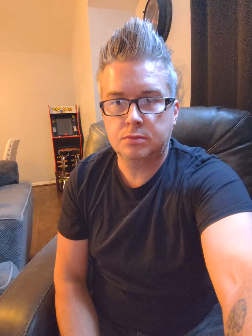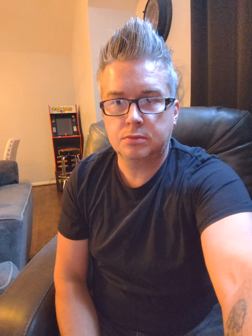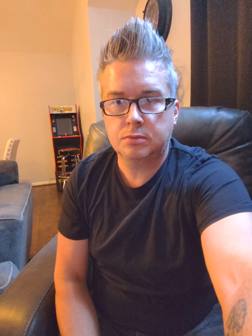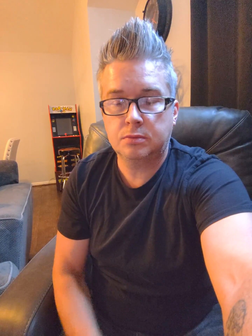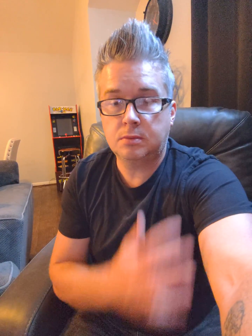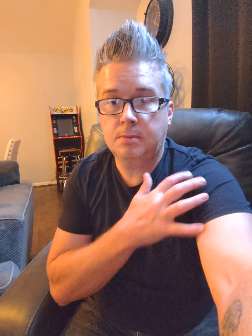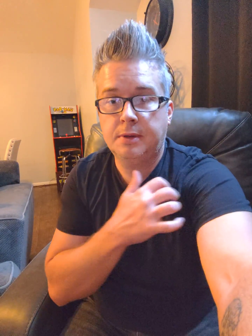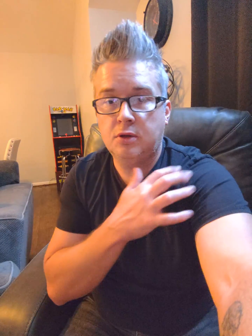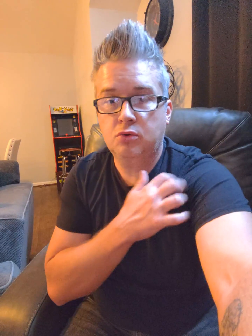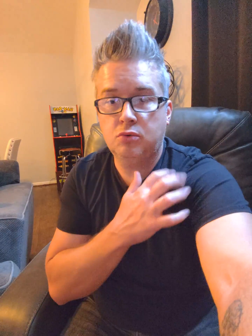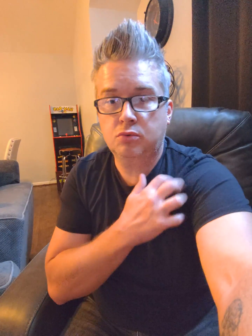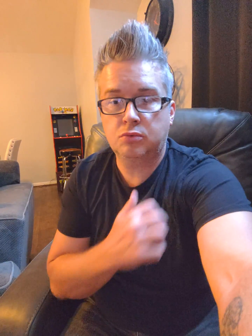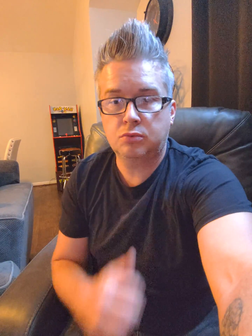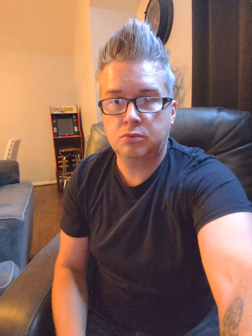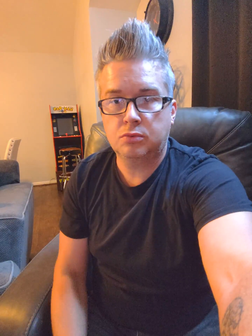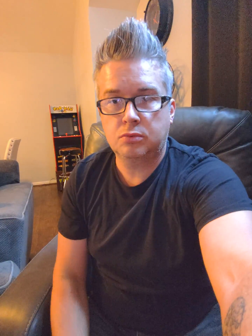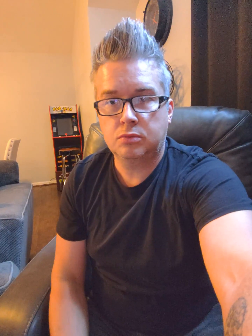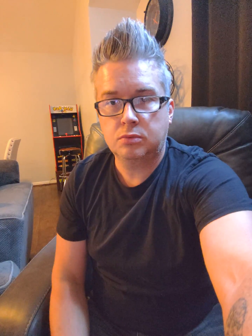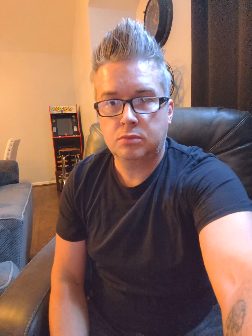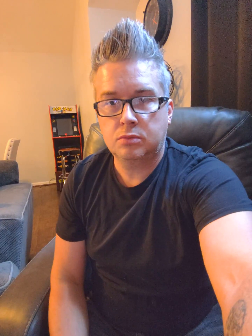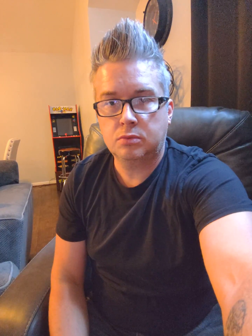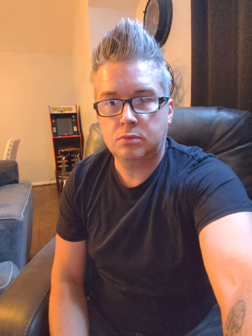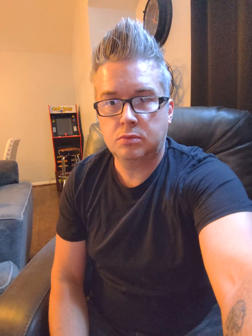bear